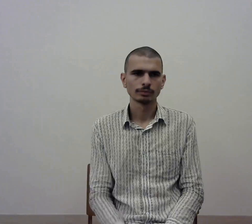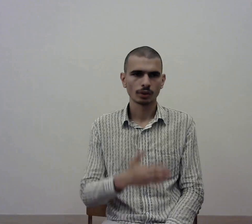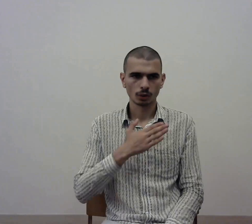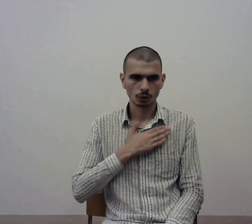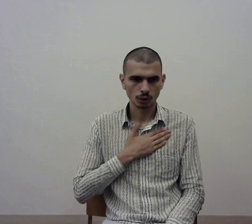mən